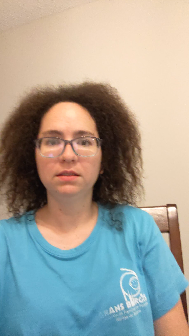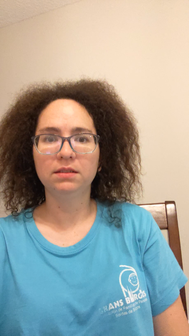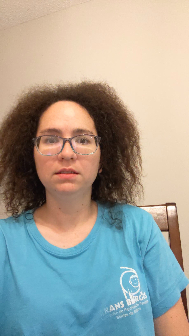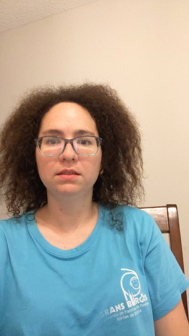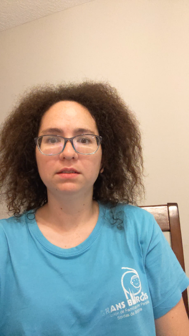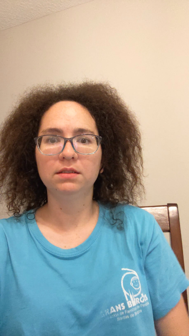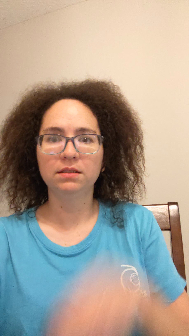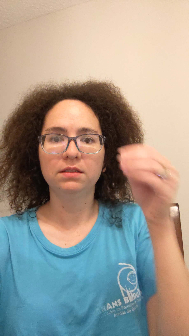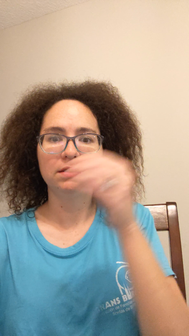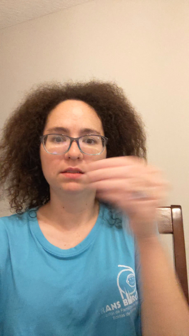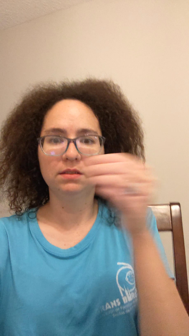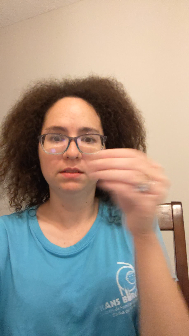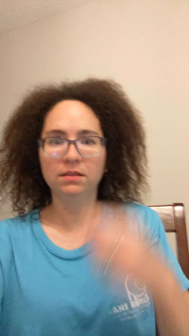more